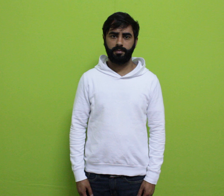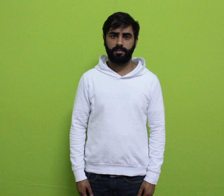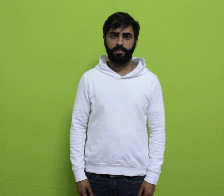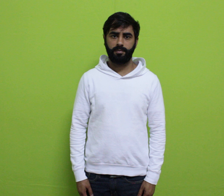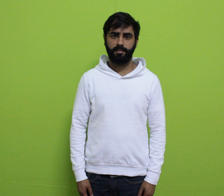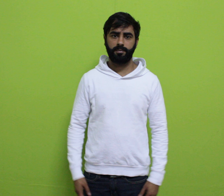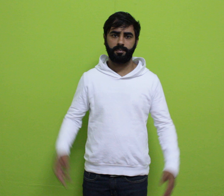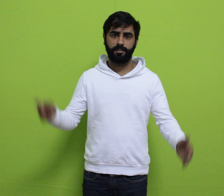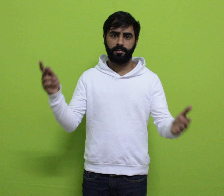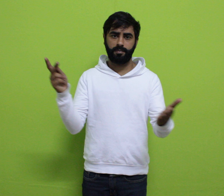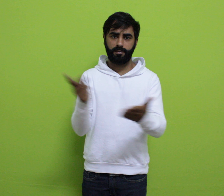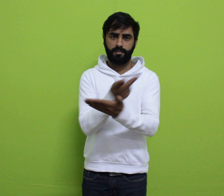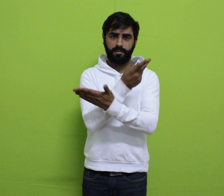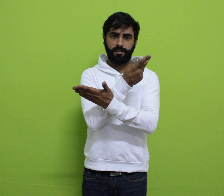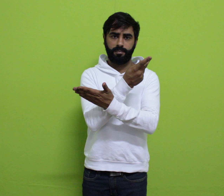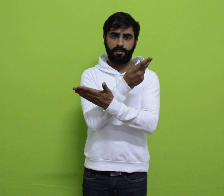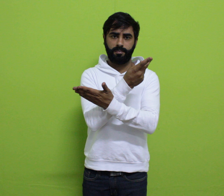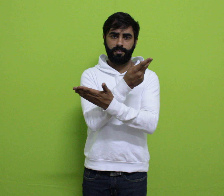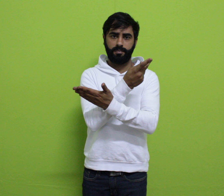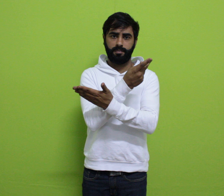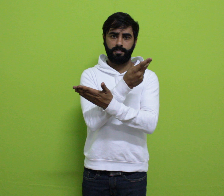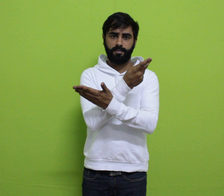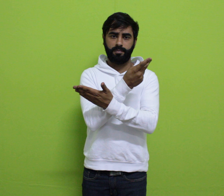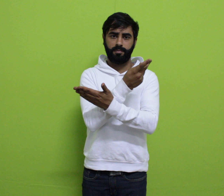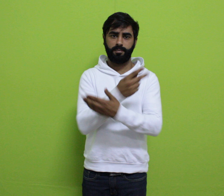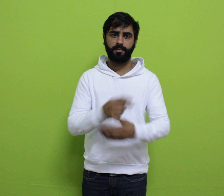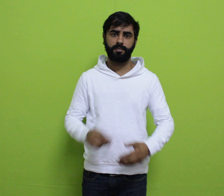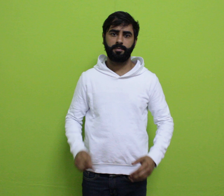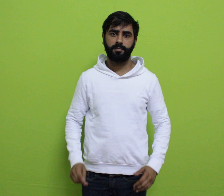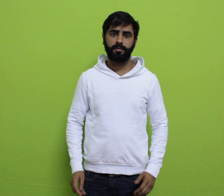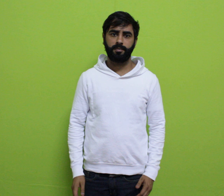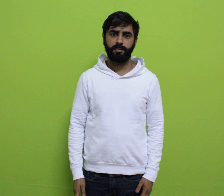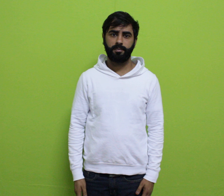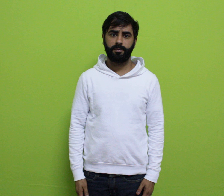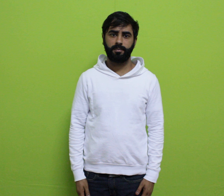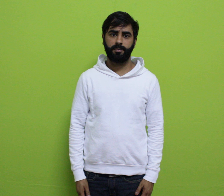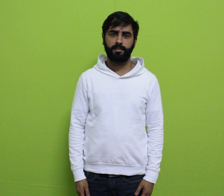acontecer